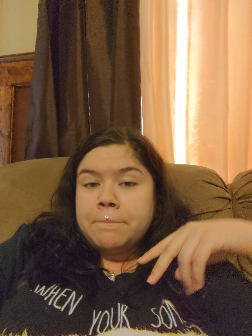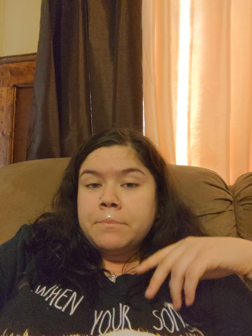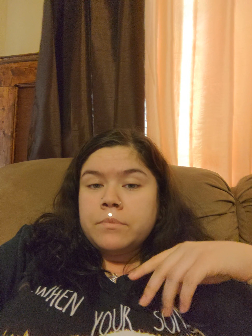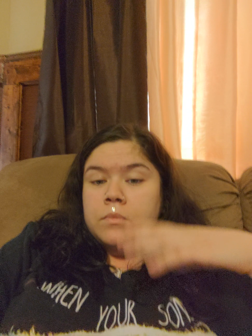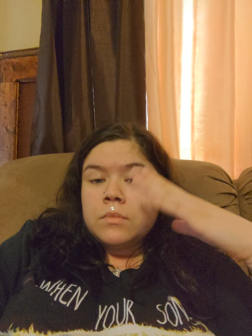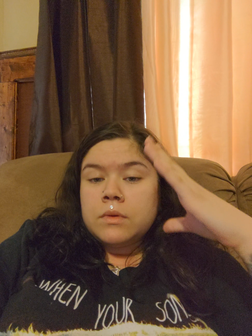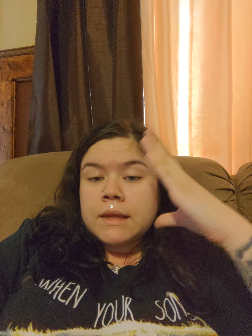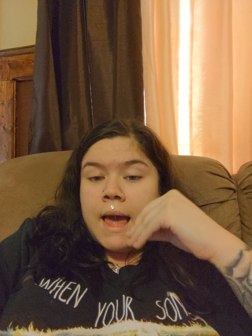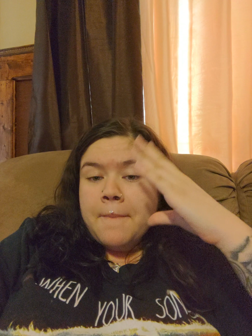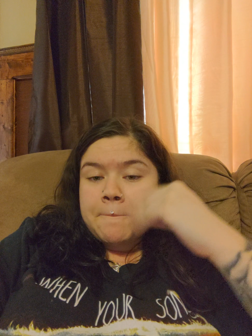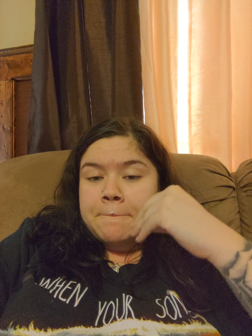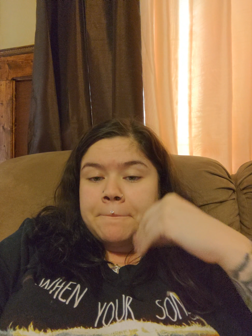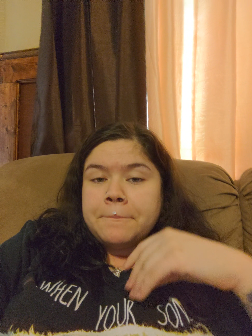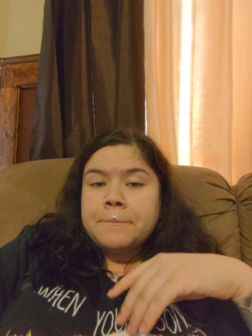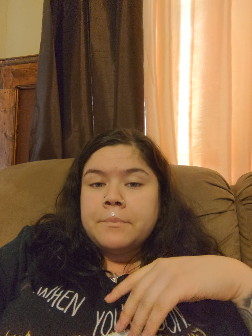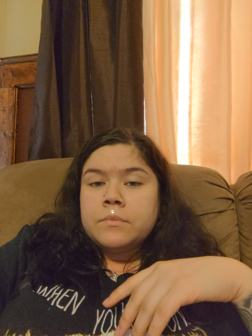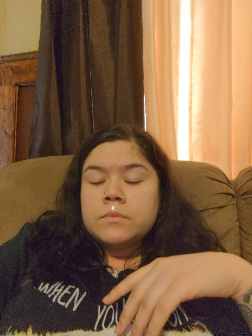nap